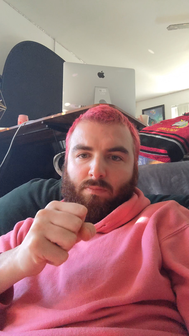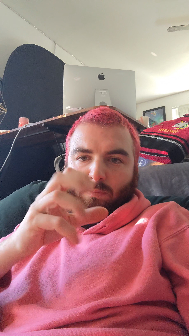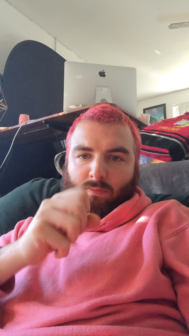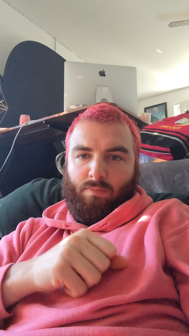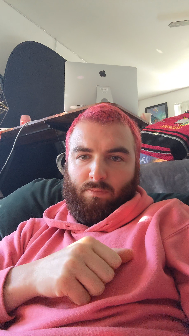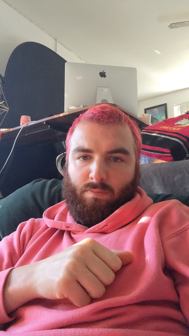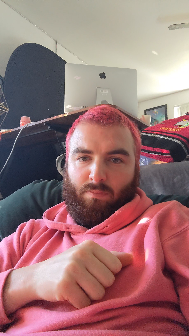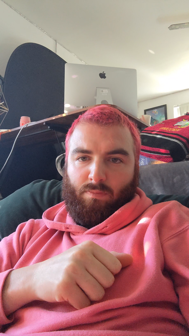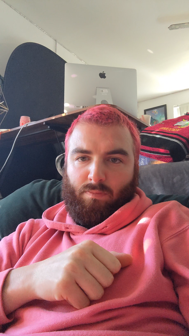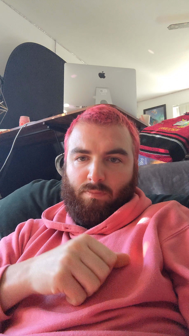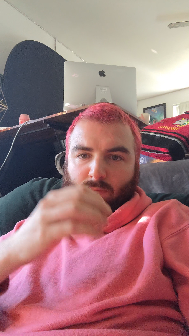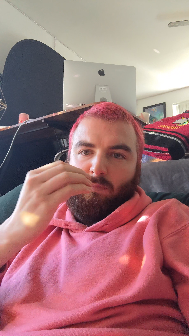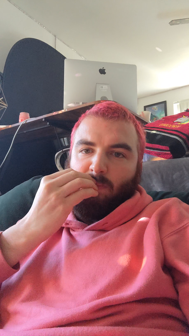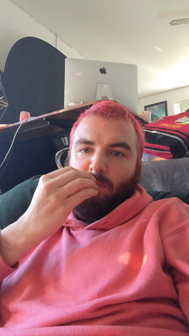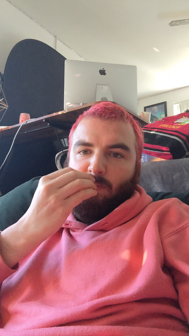eat